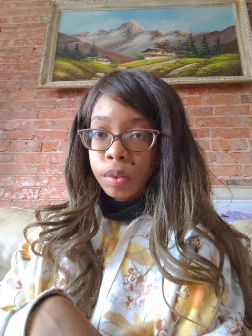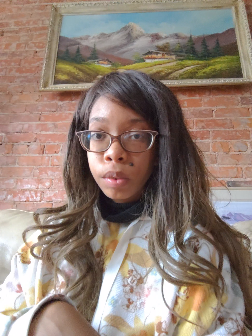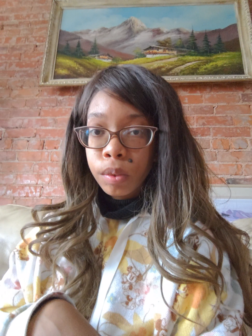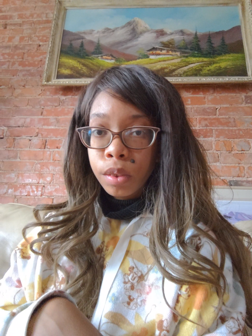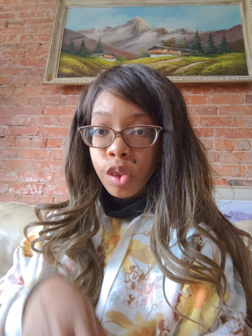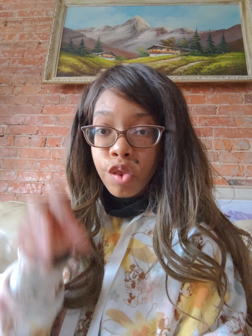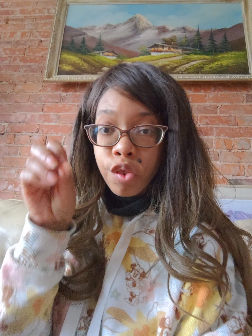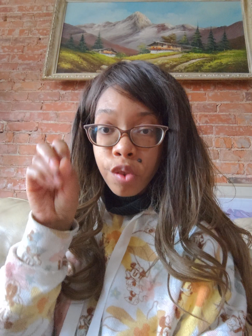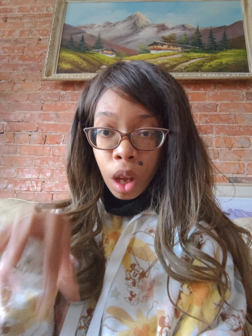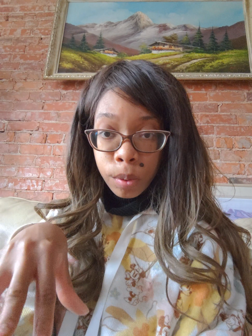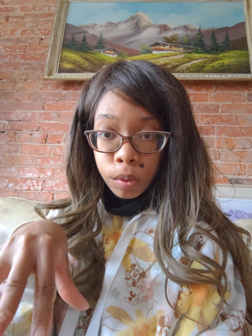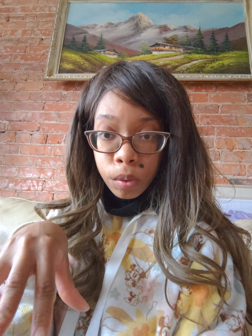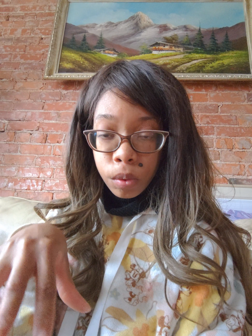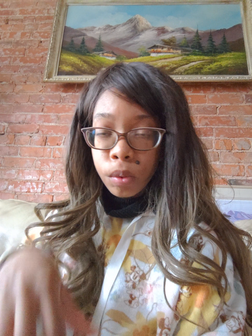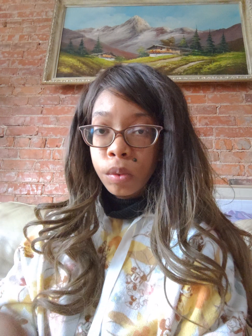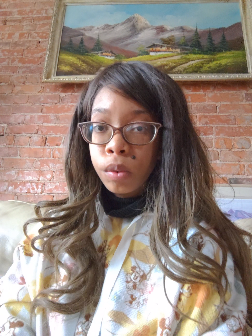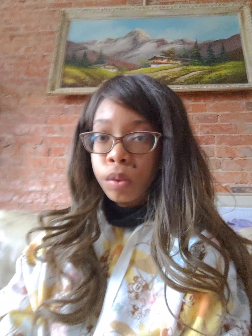drop